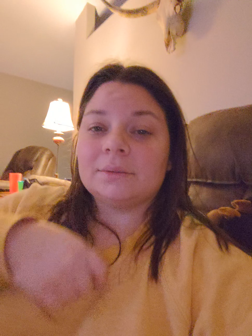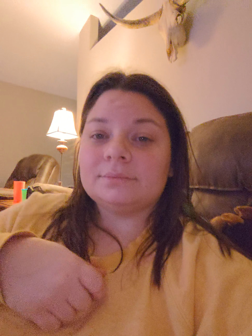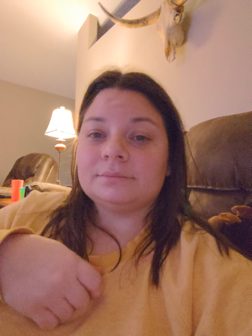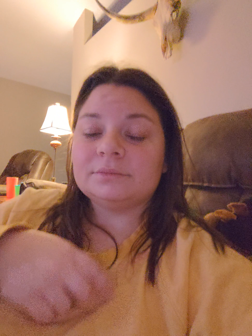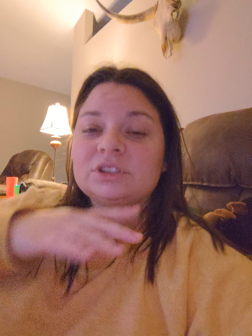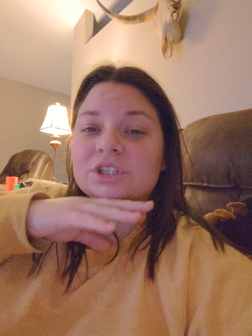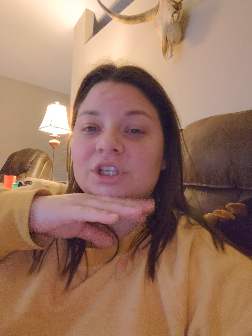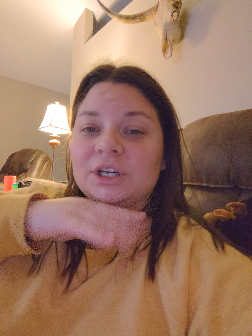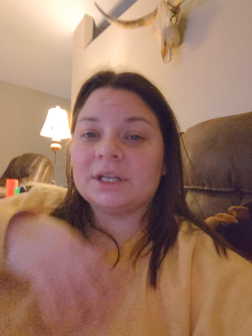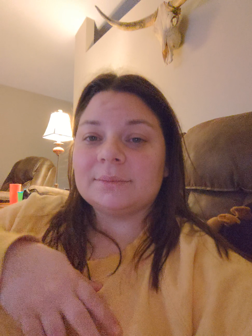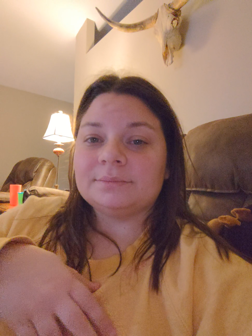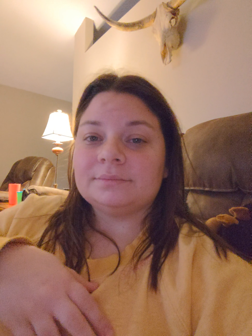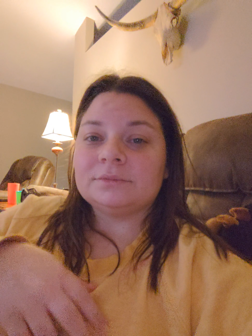dirty